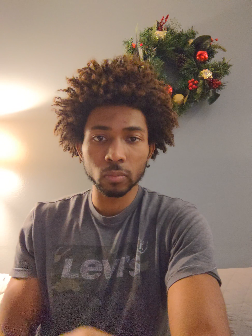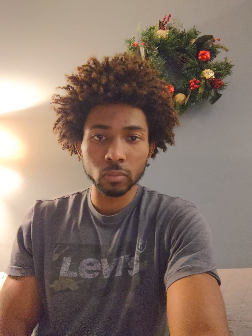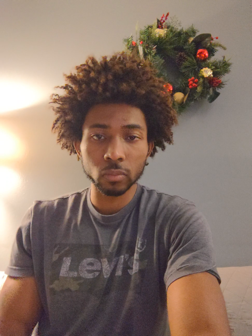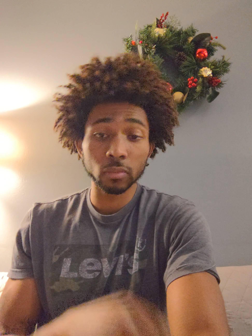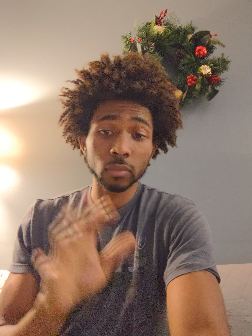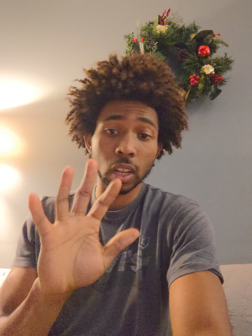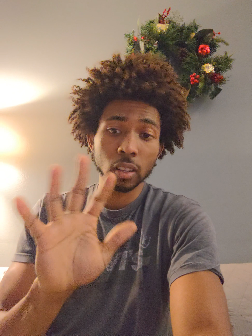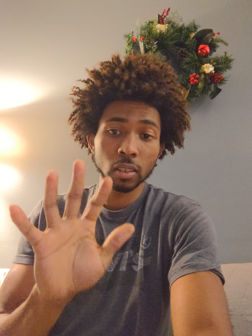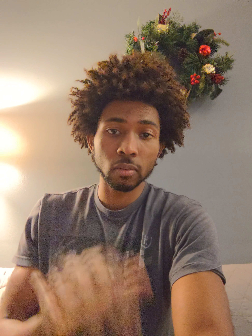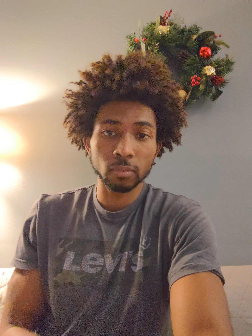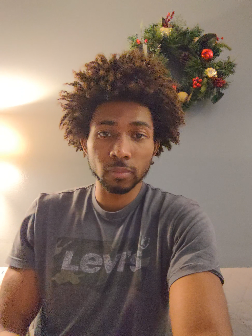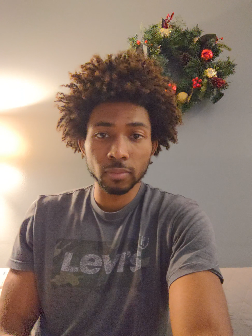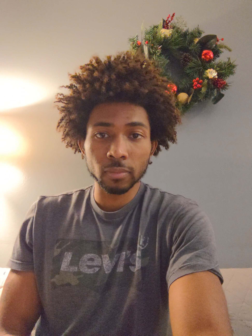hello